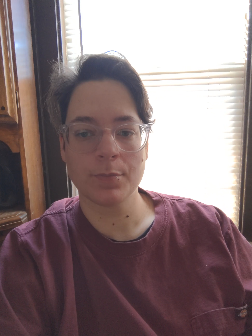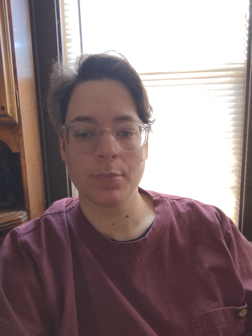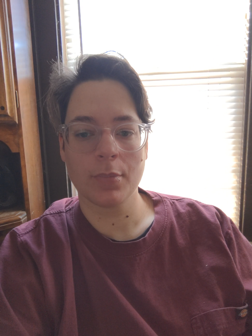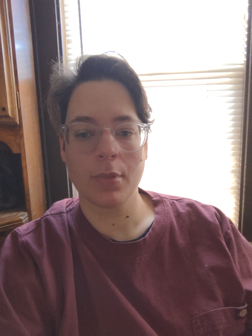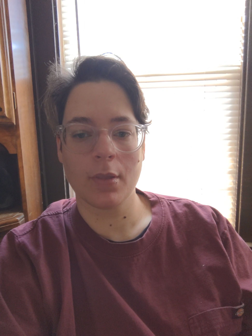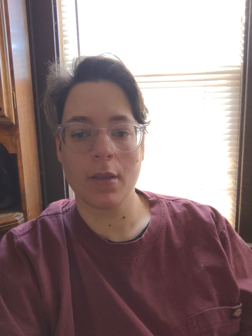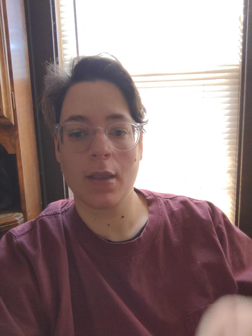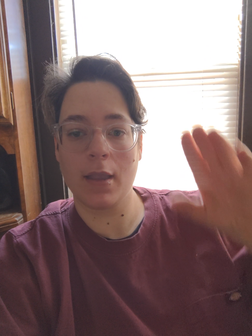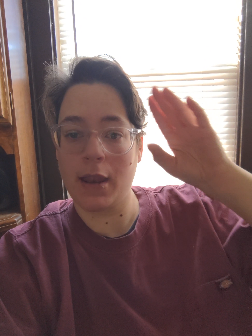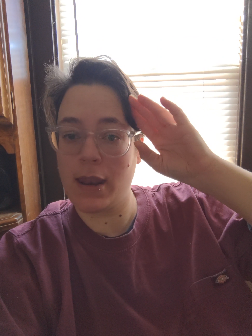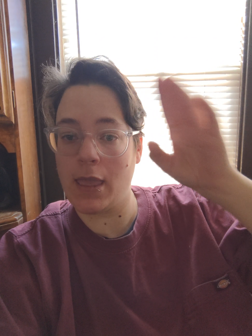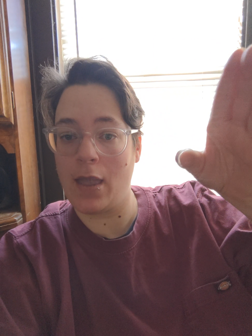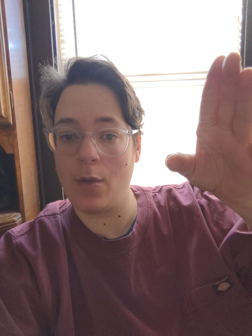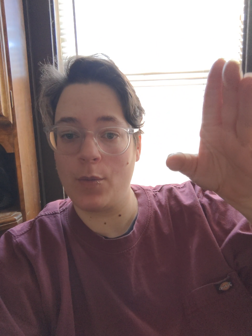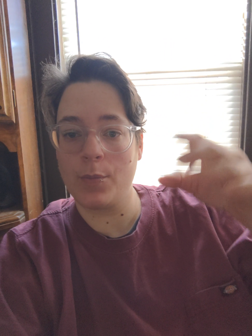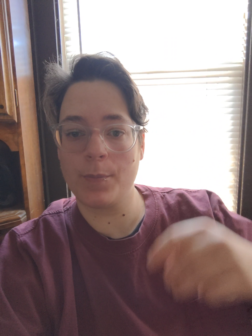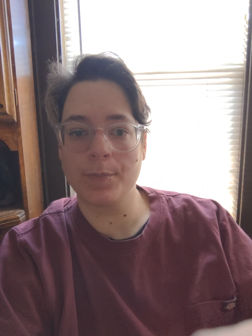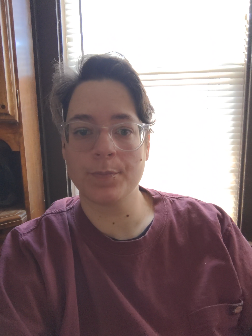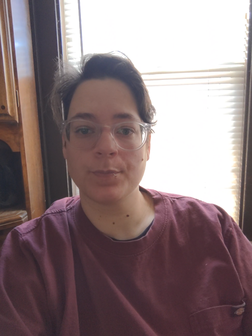hello